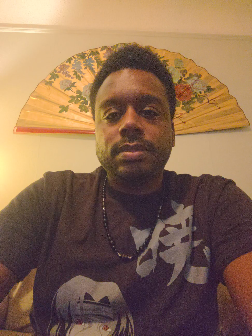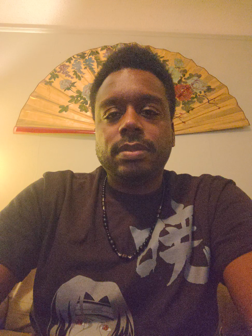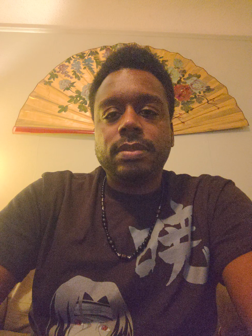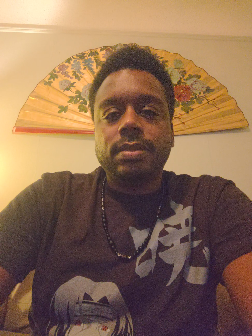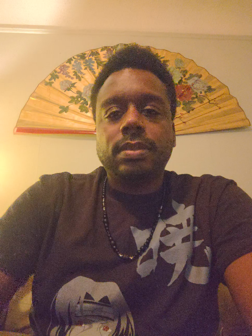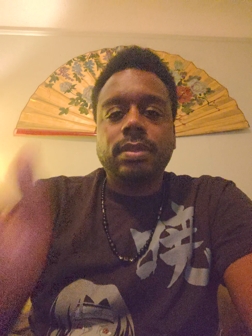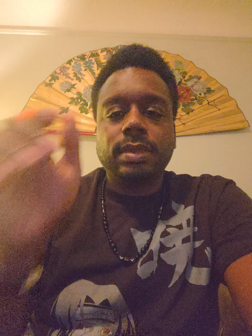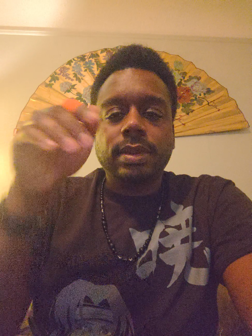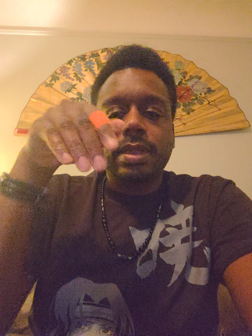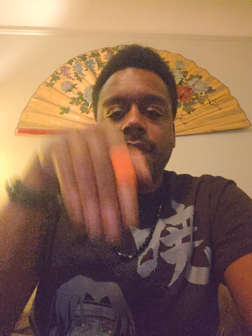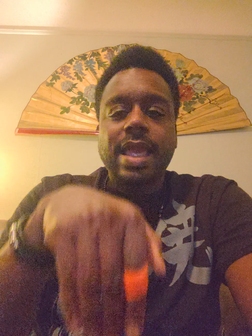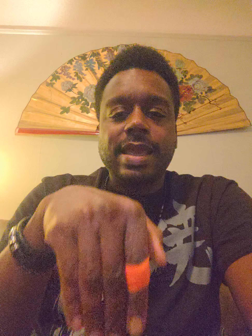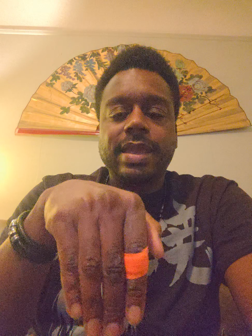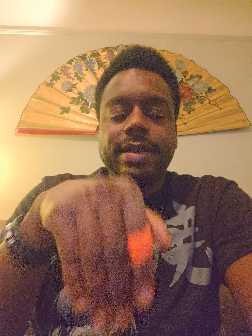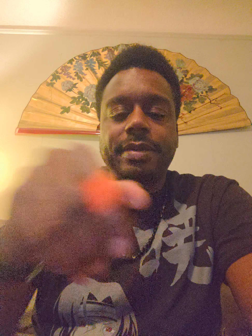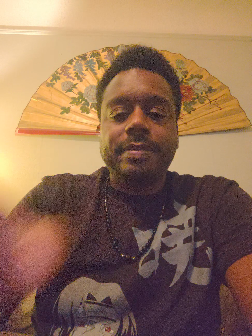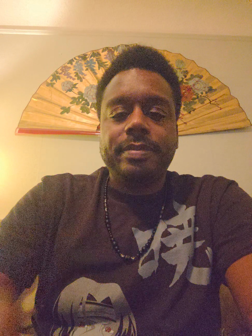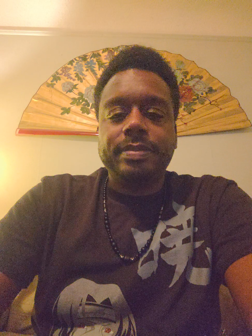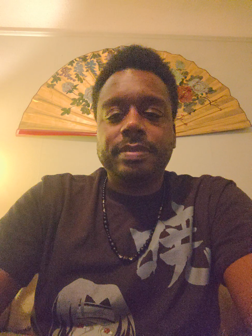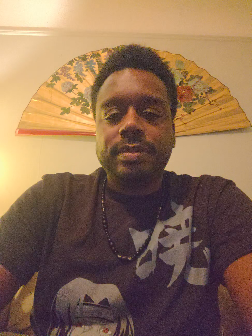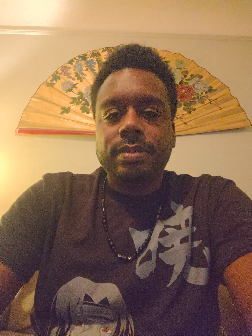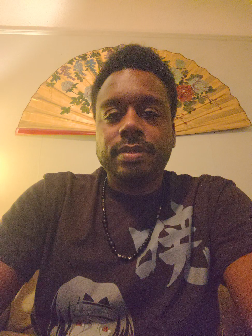night